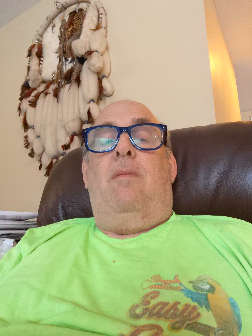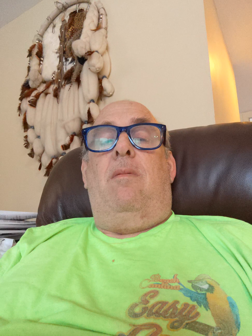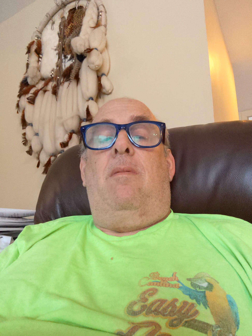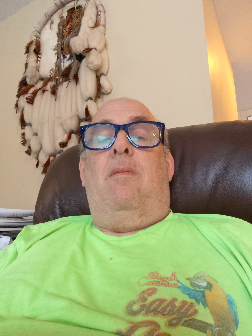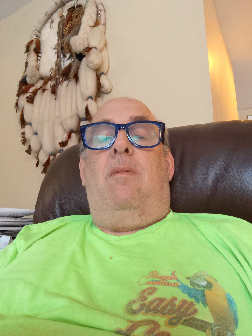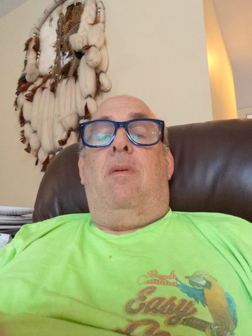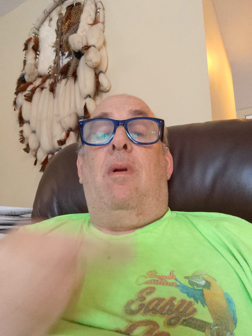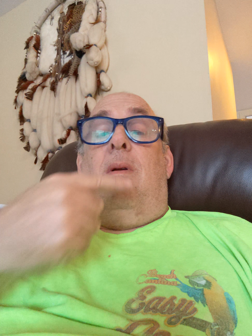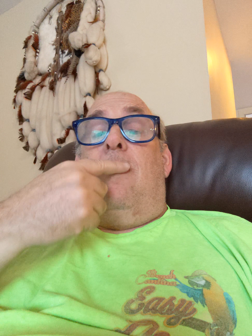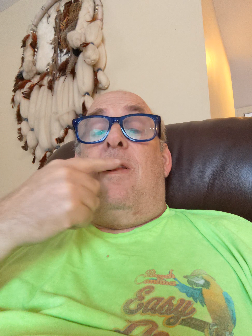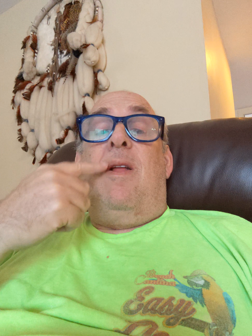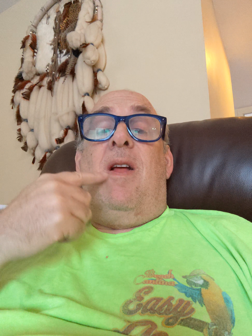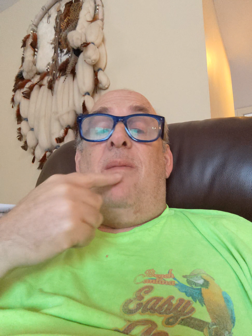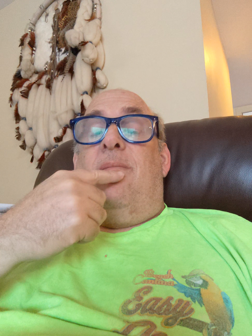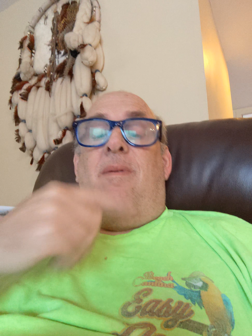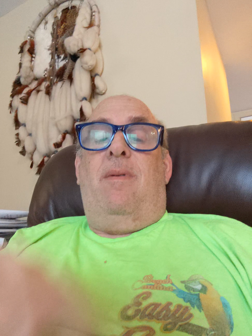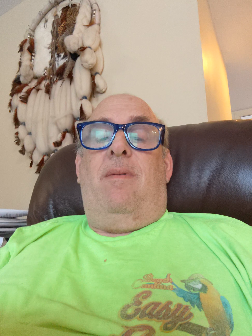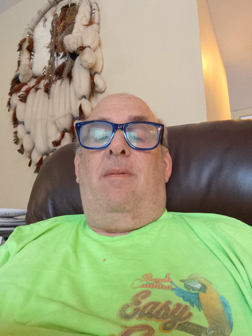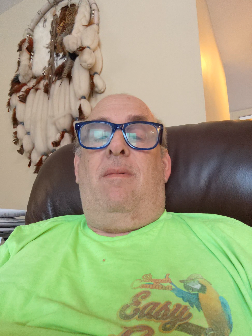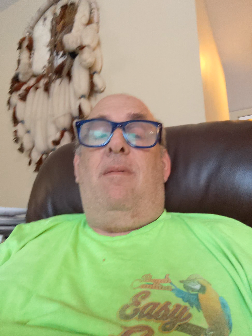lips